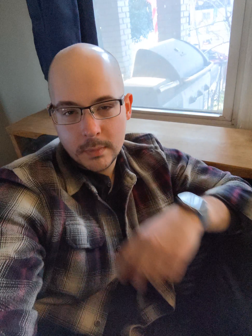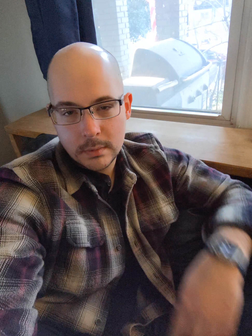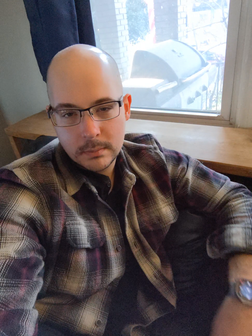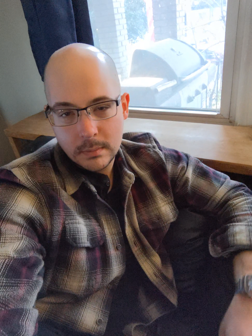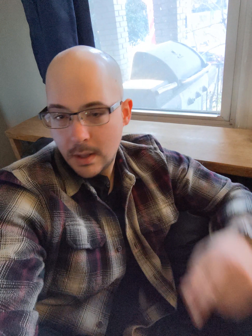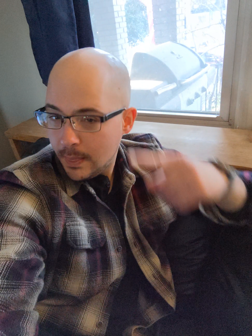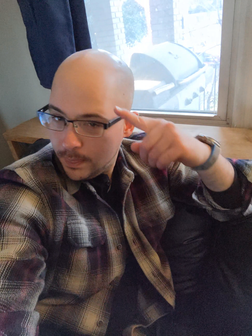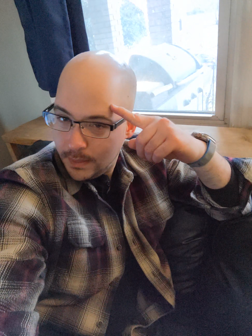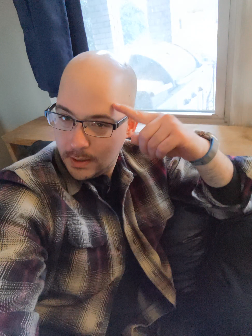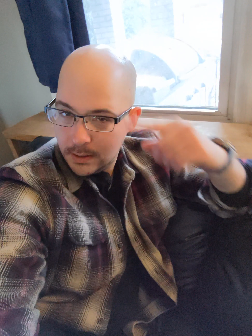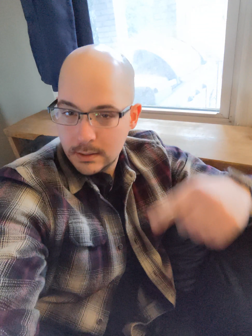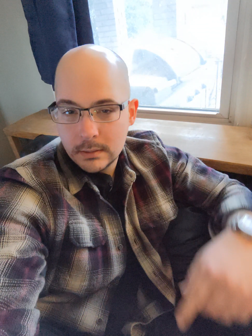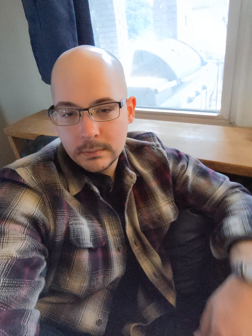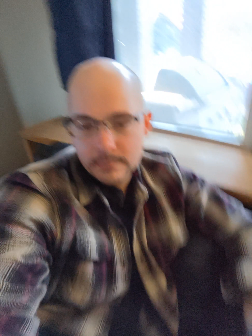think